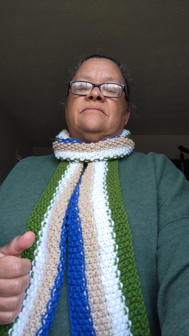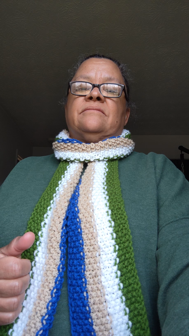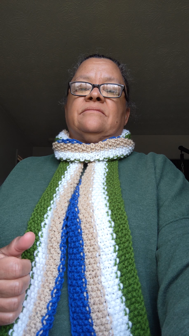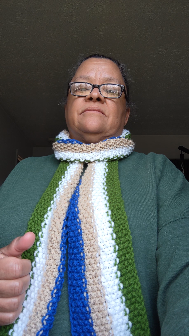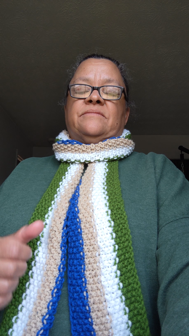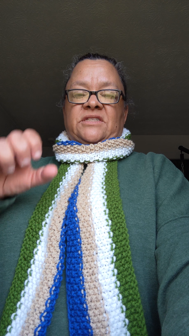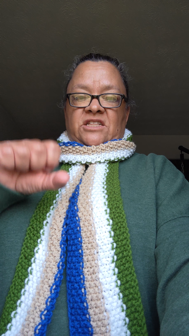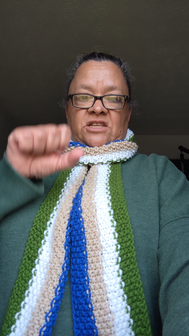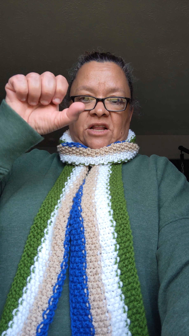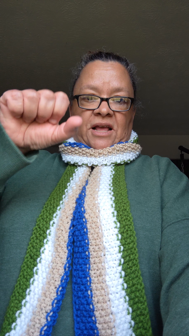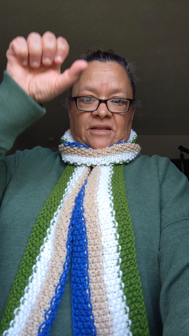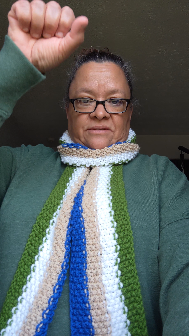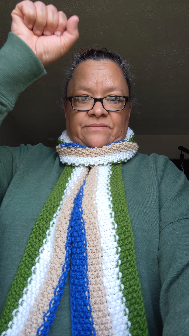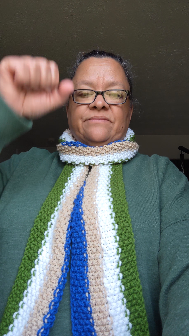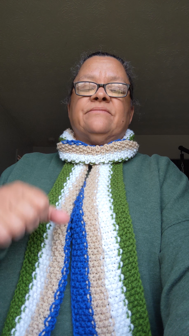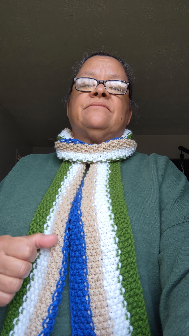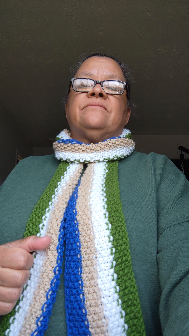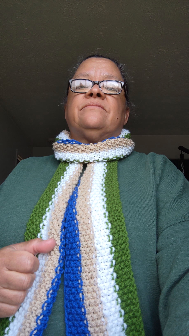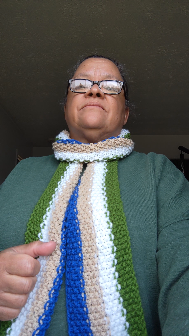ladder